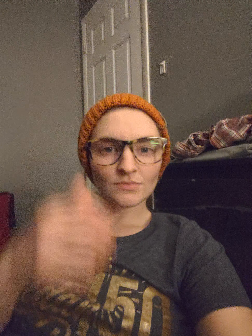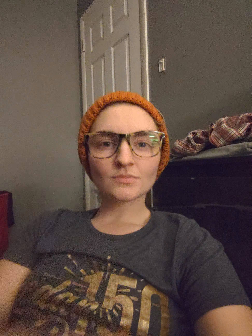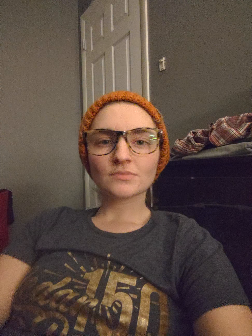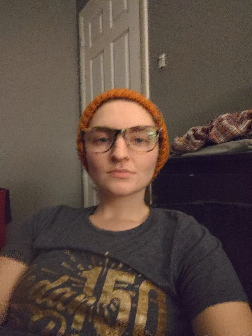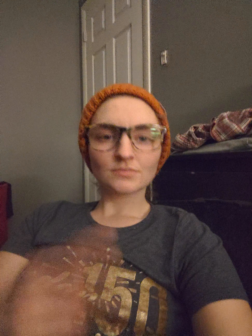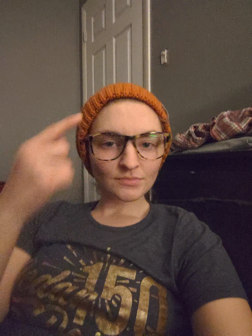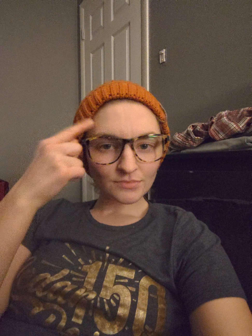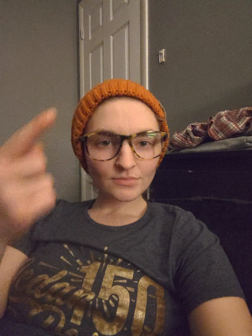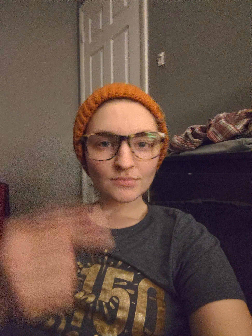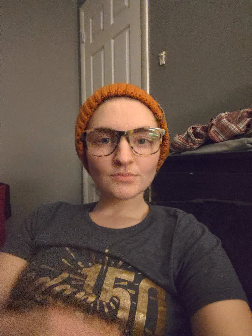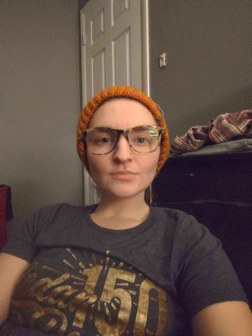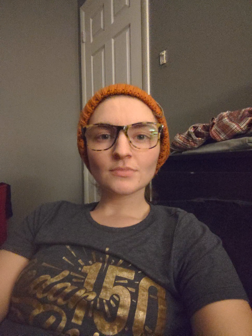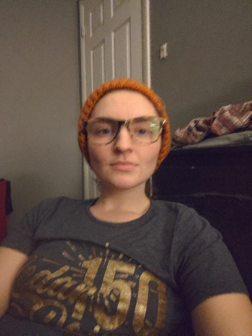penny